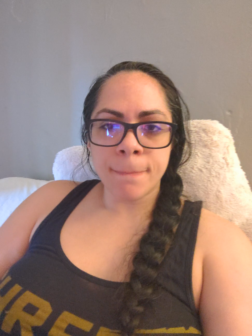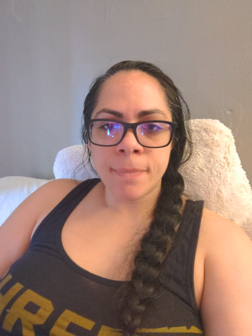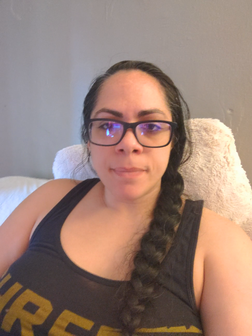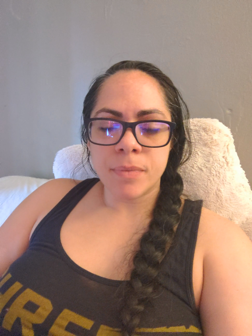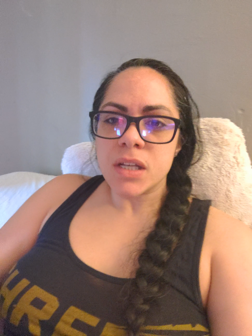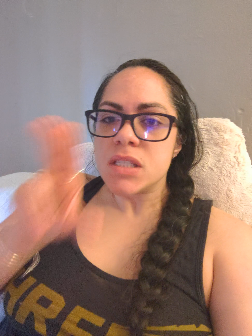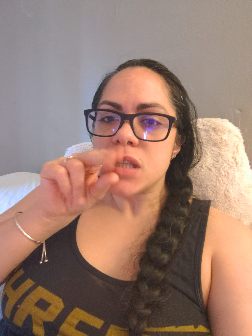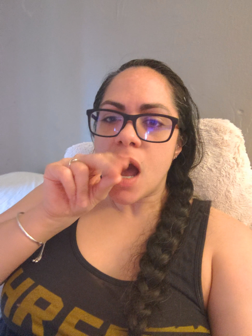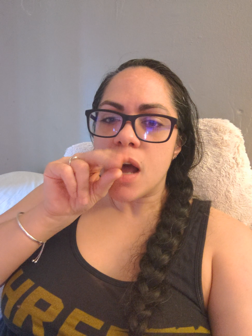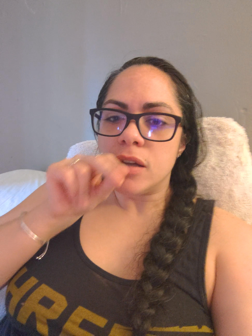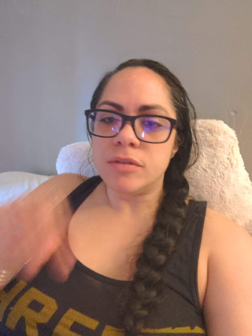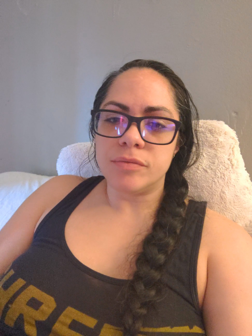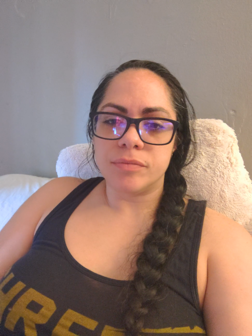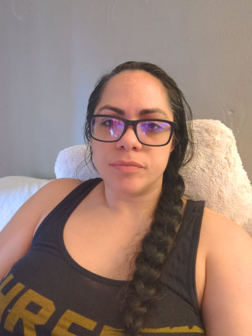duck